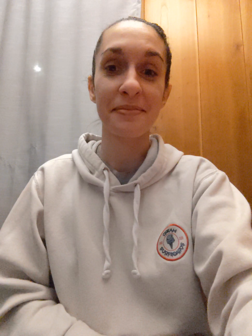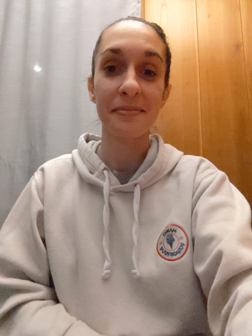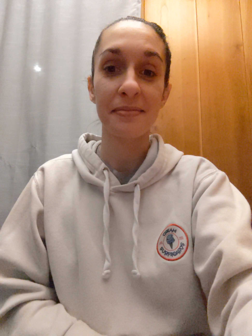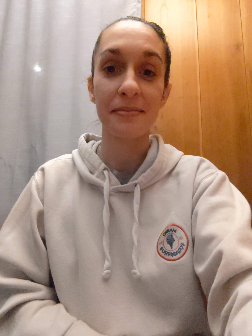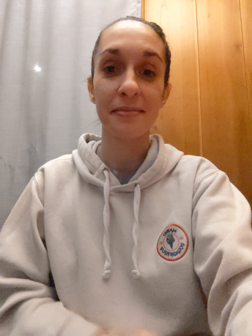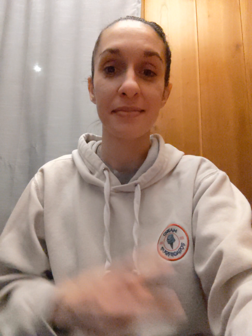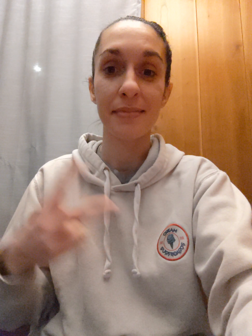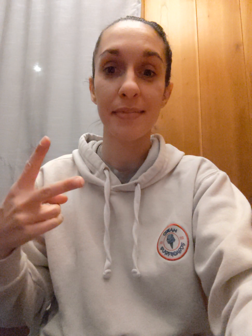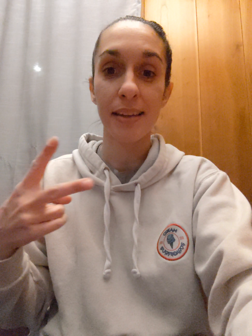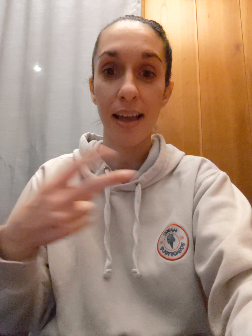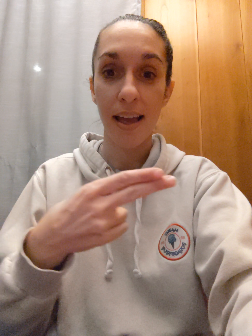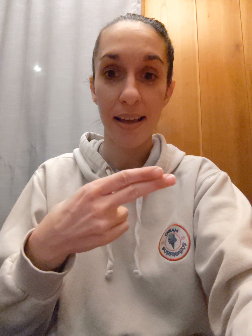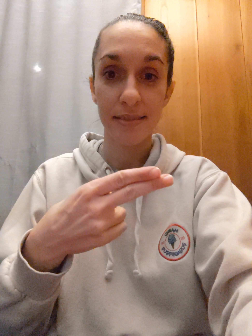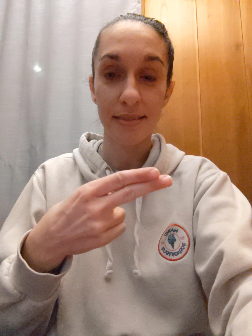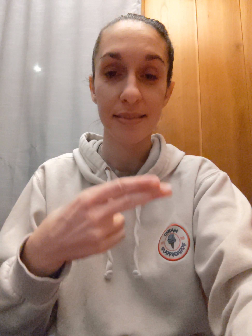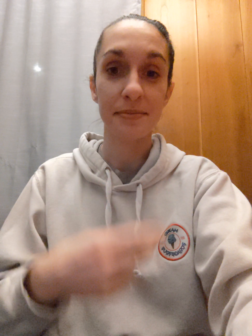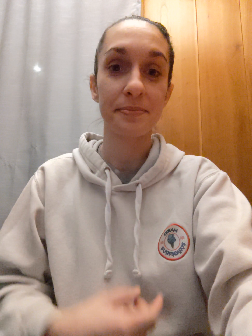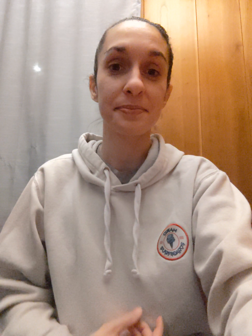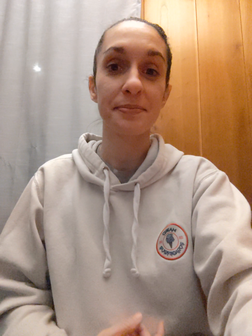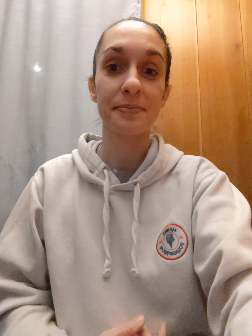cut